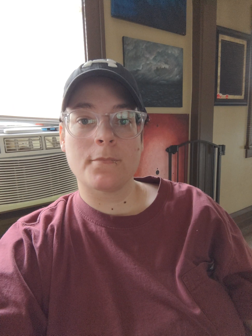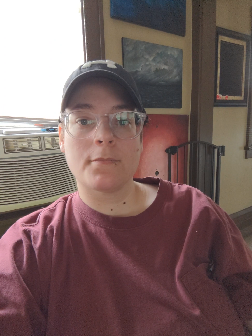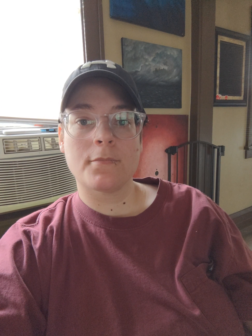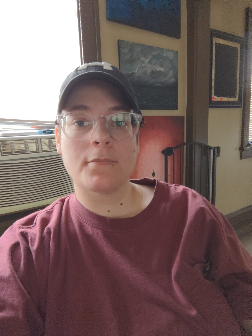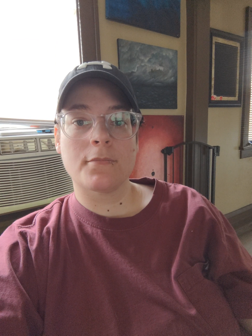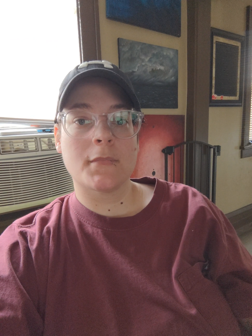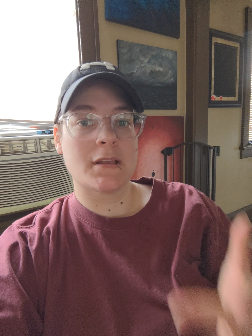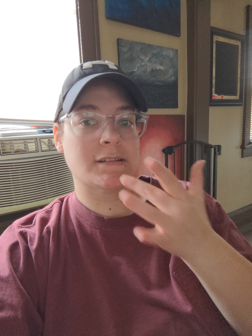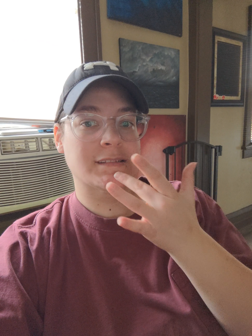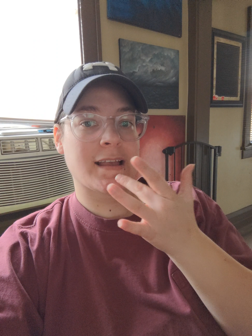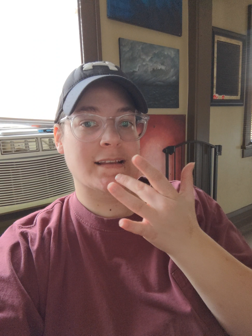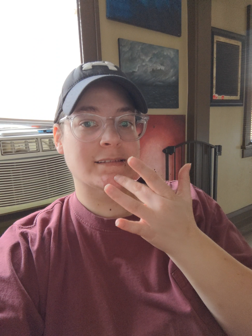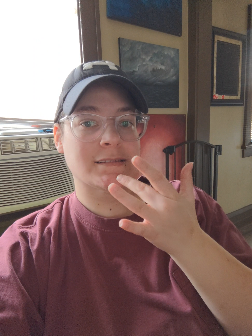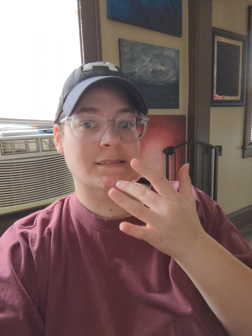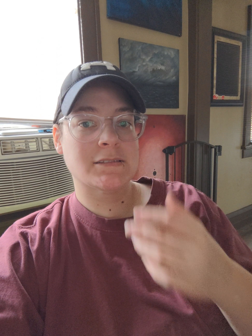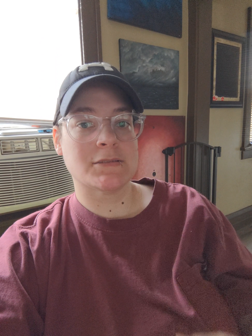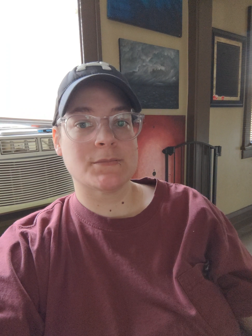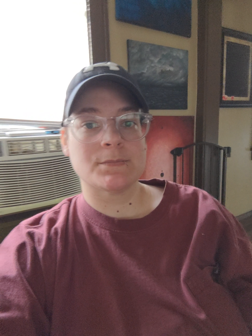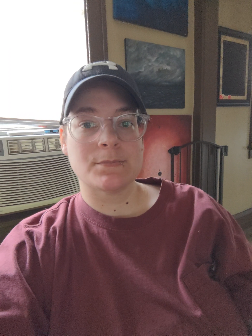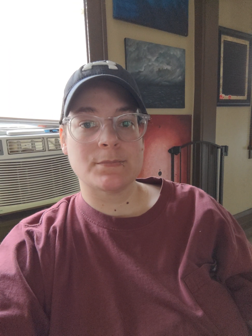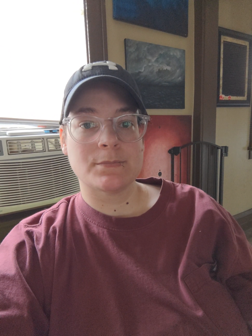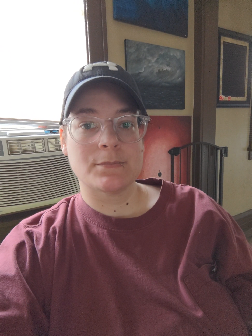taste